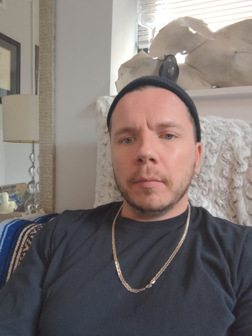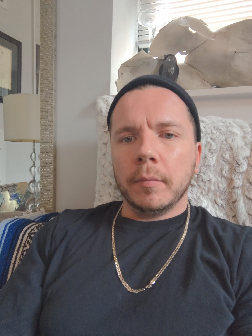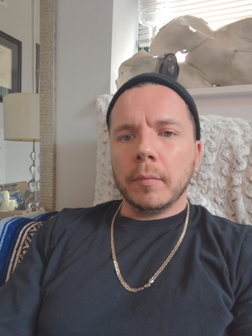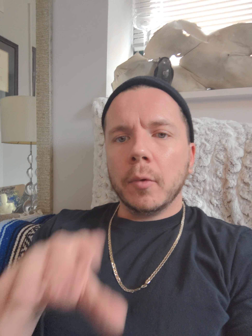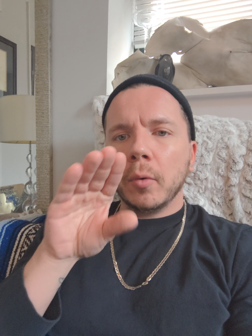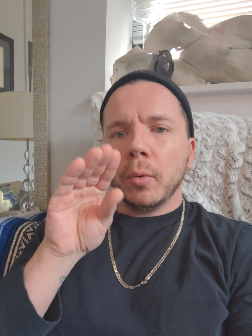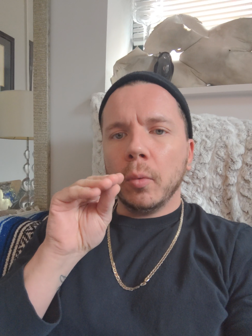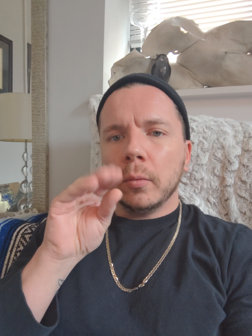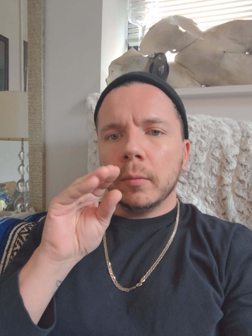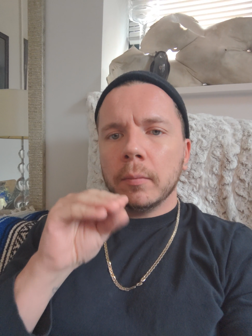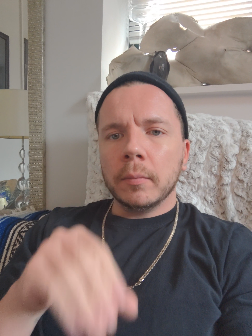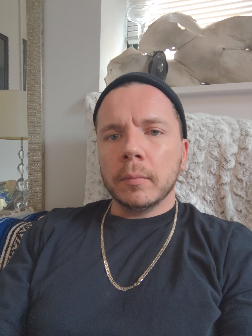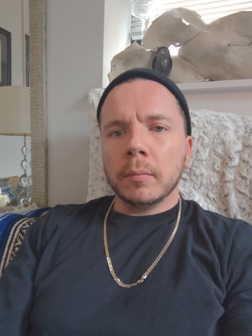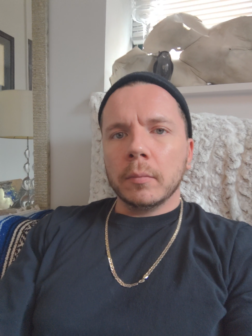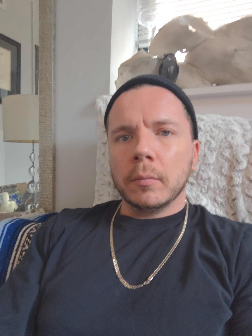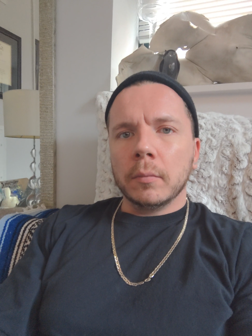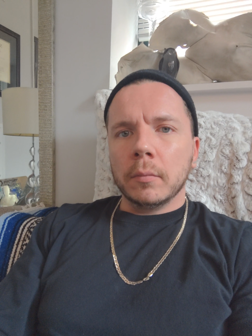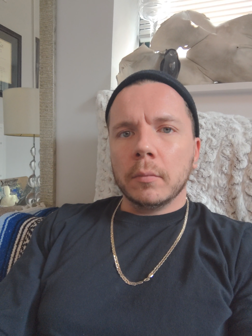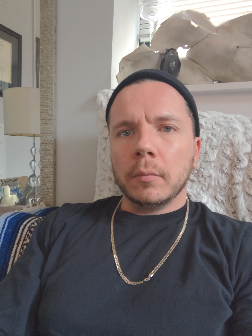goose